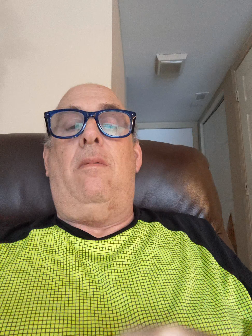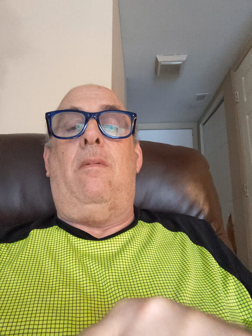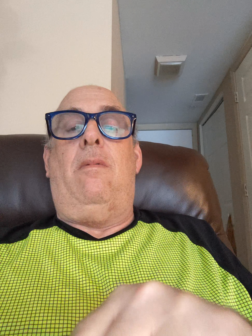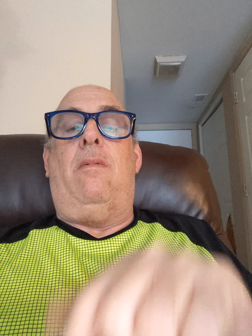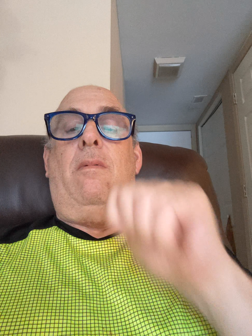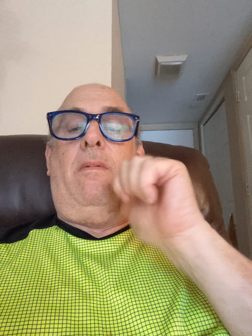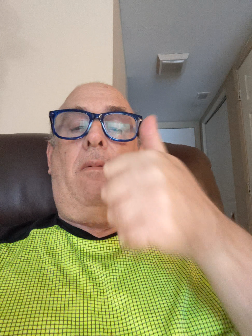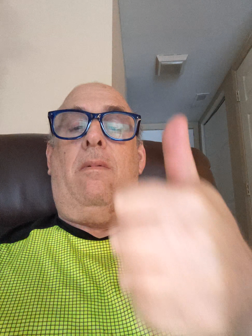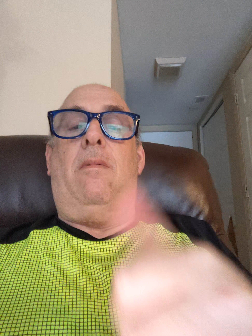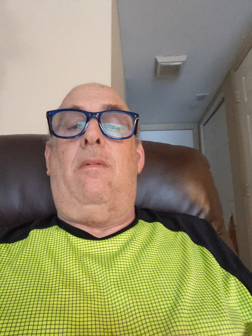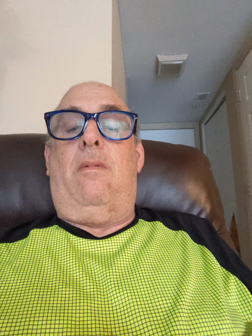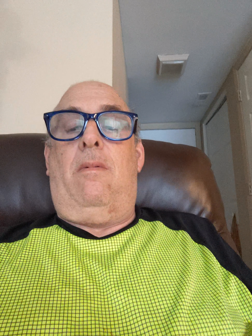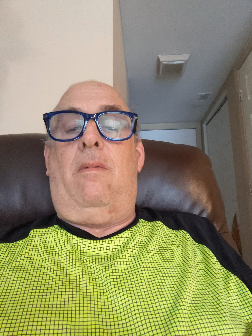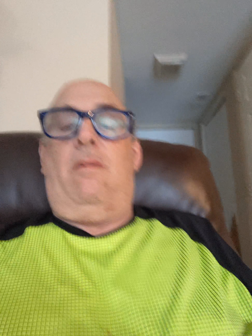tomorrow